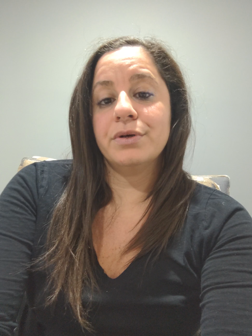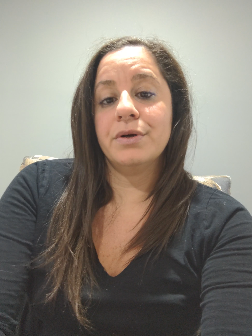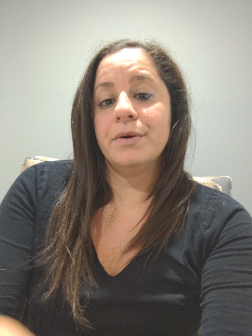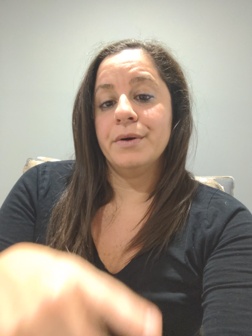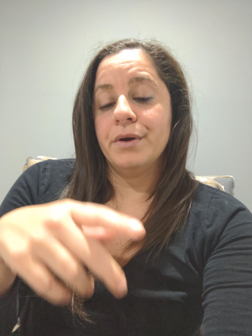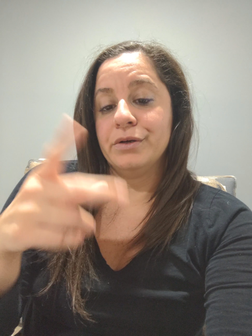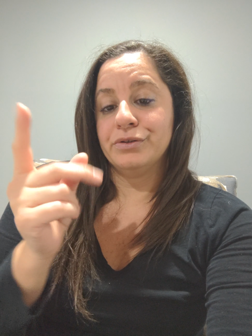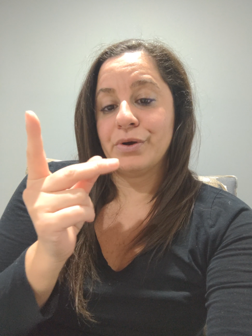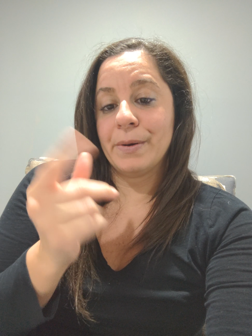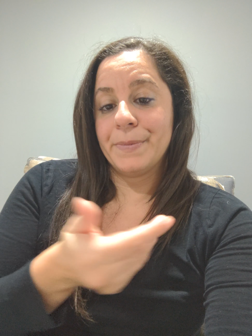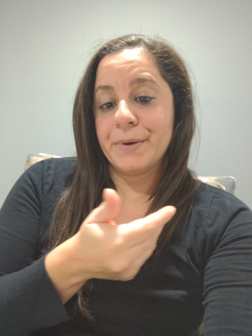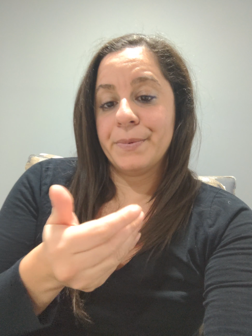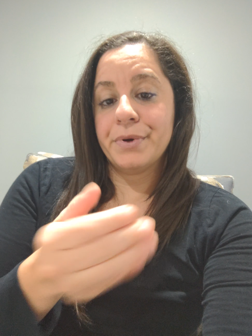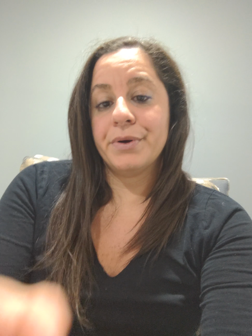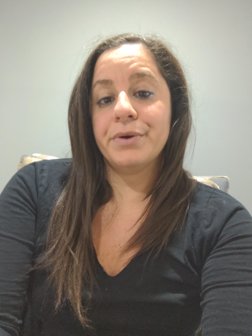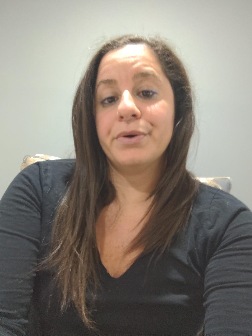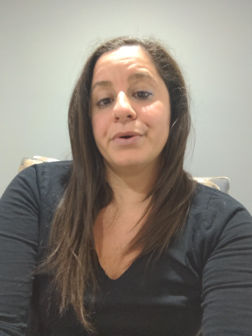puppy